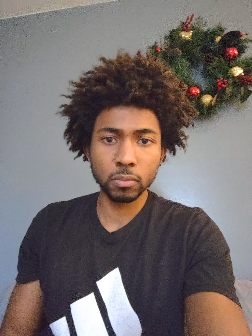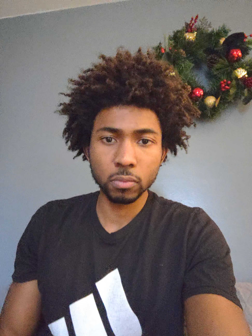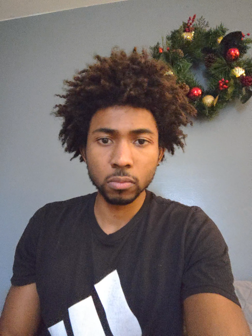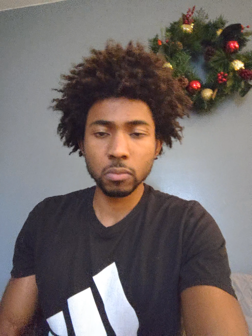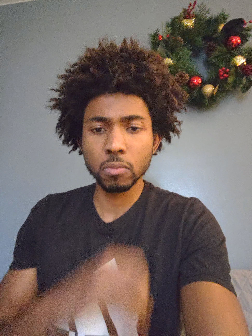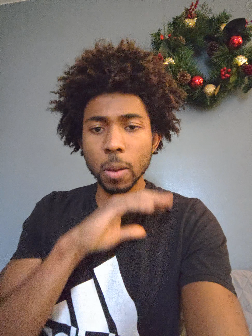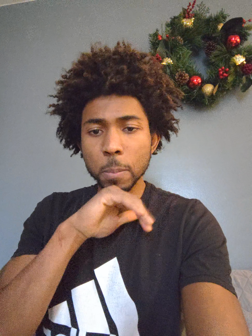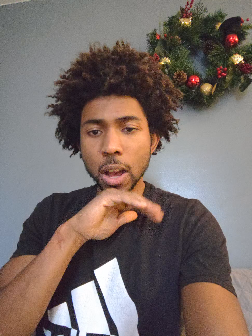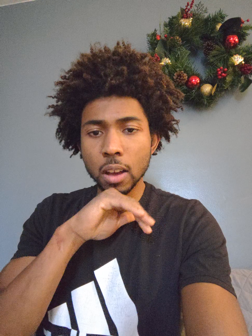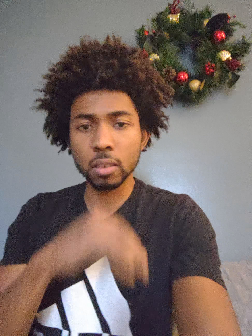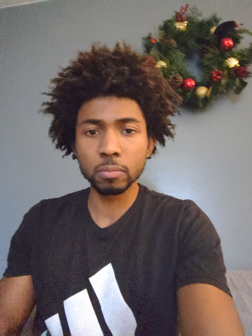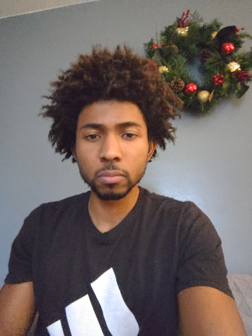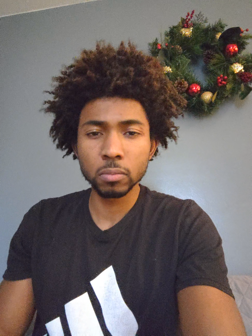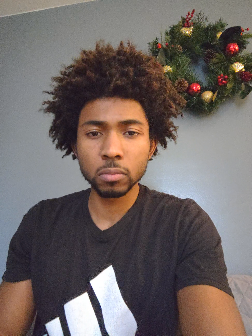pig